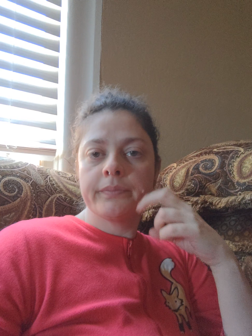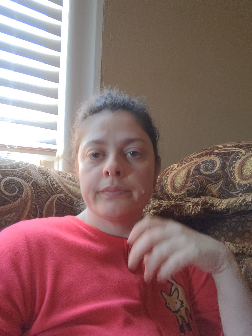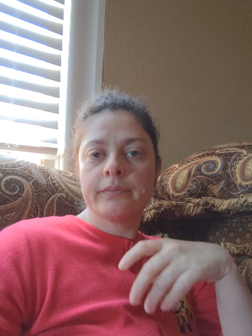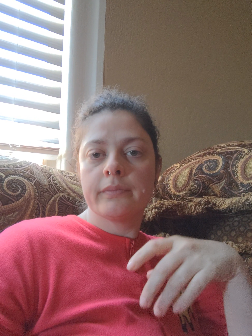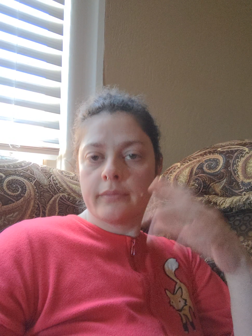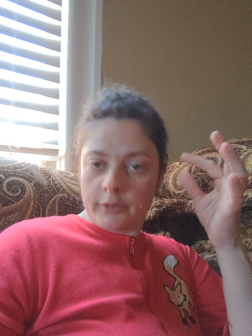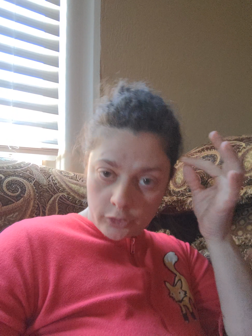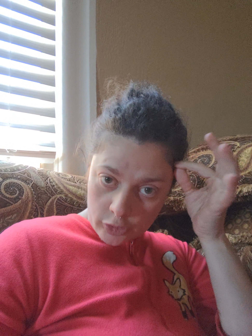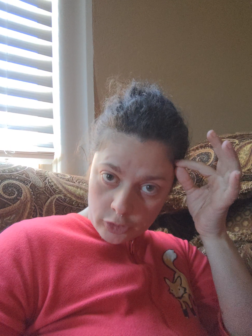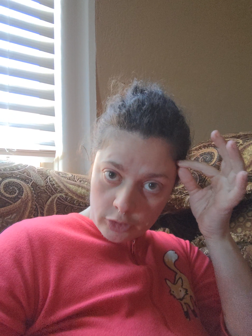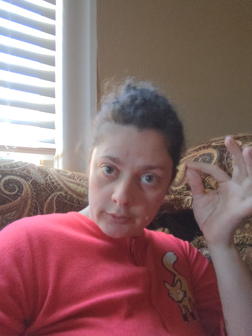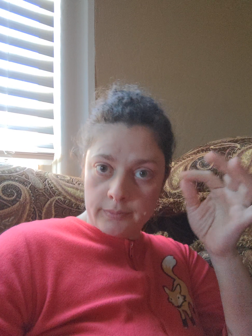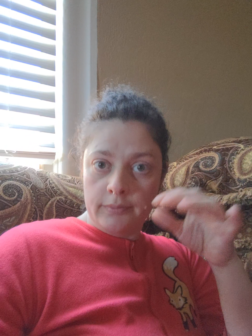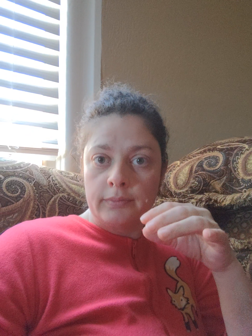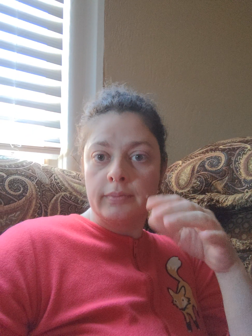hair